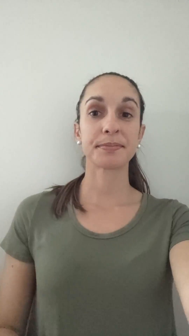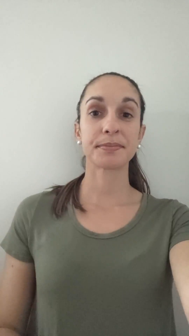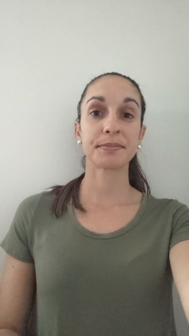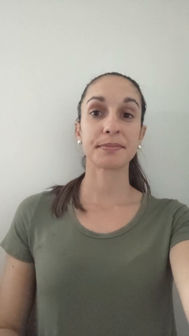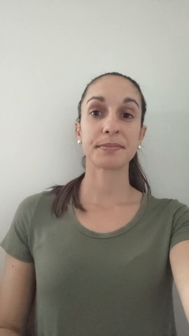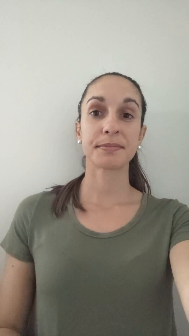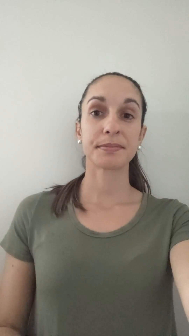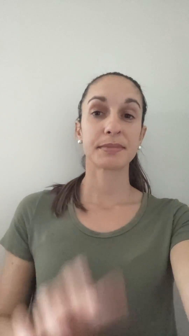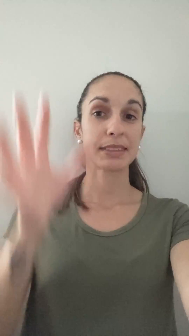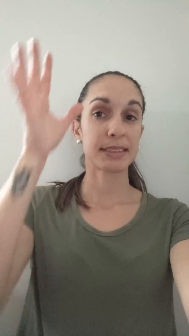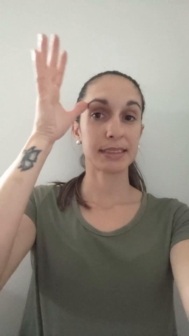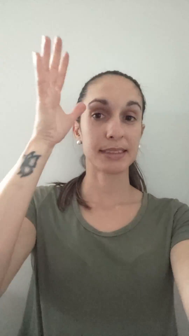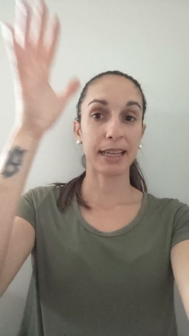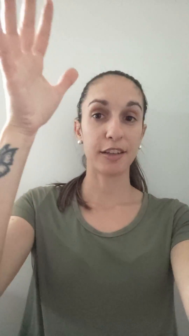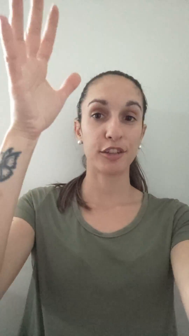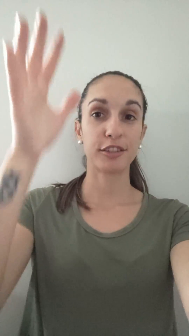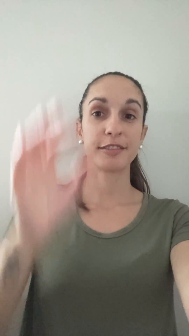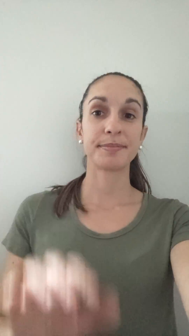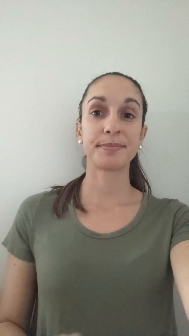deer